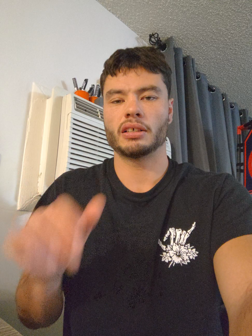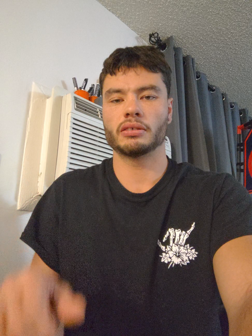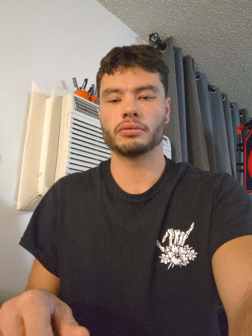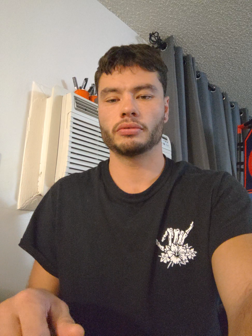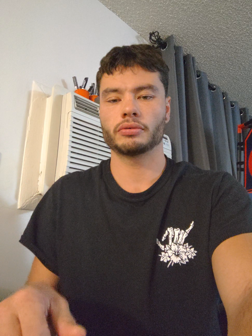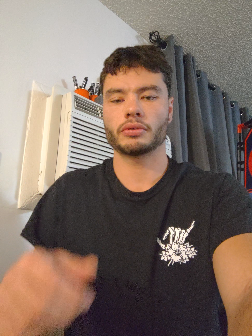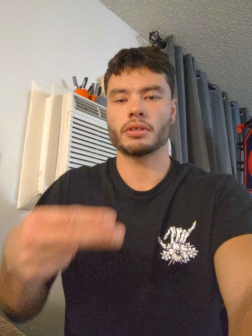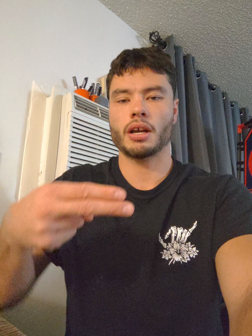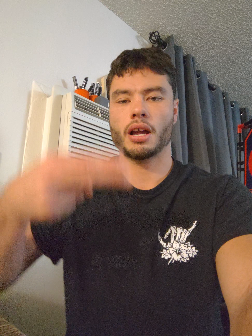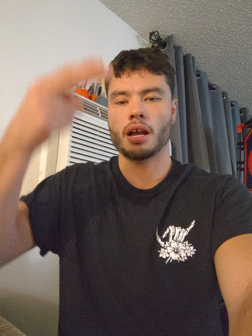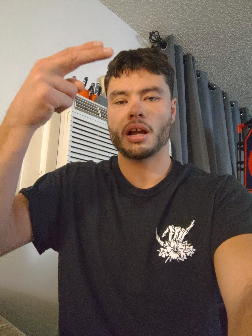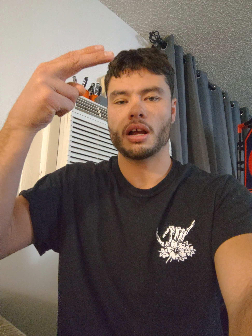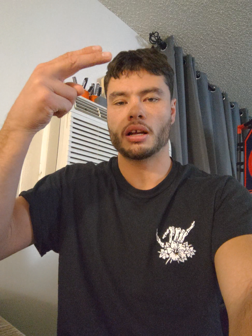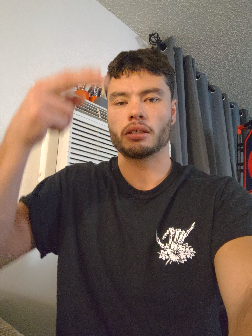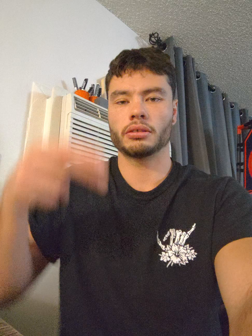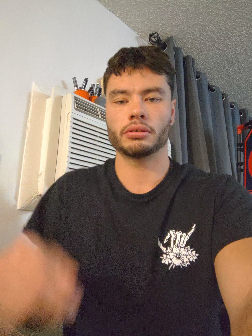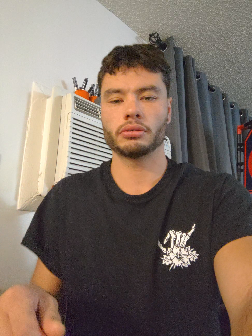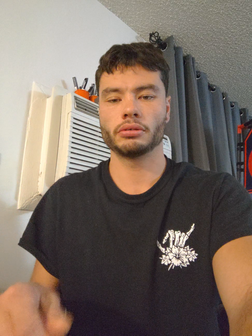high